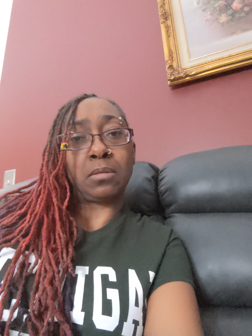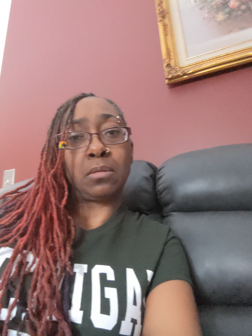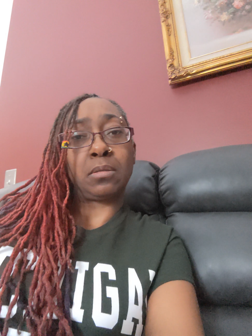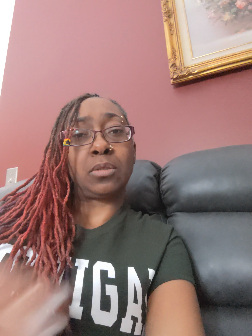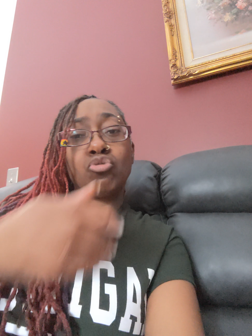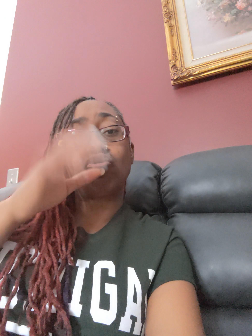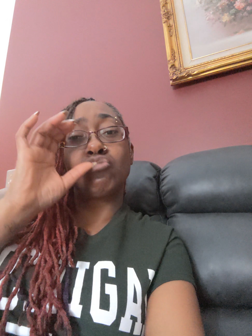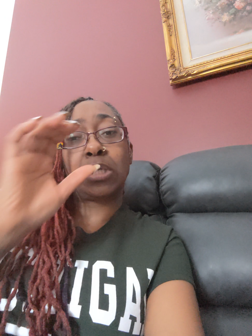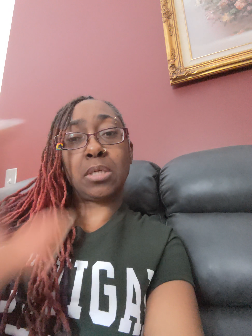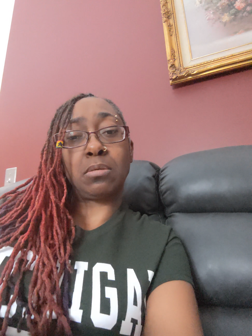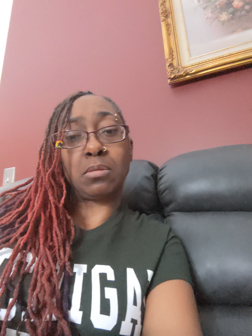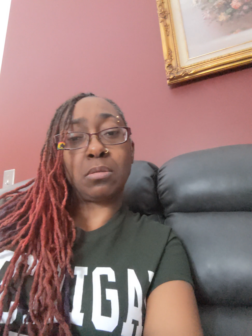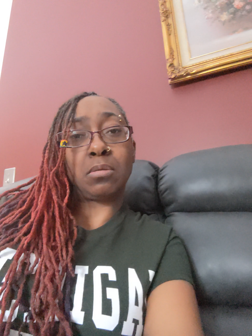drink